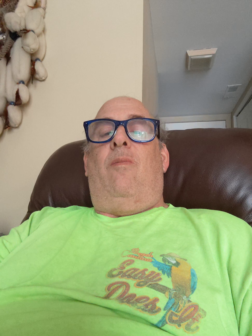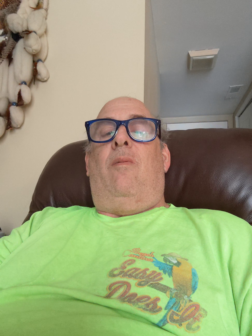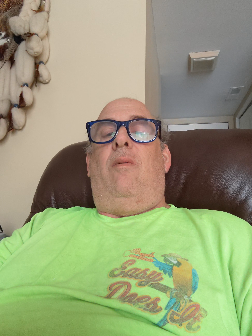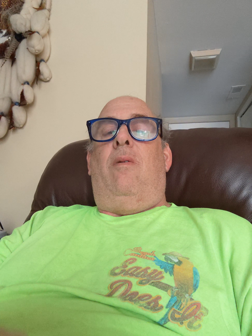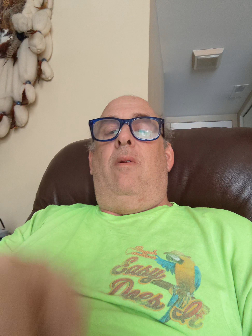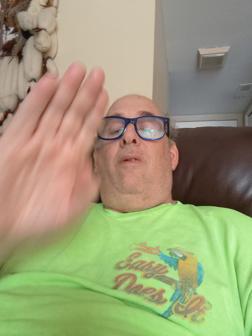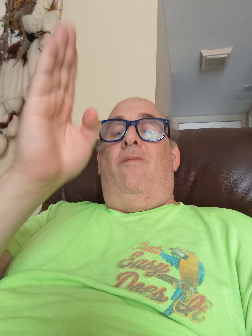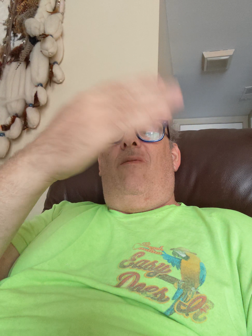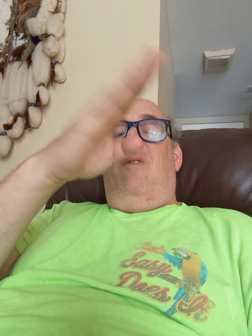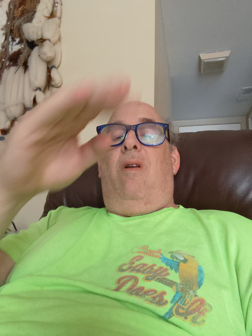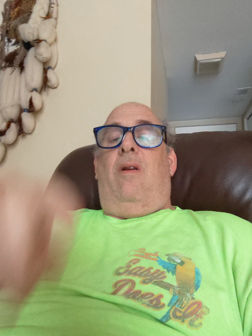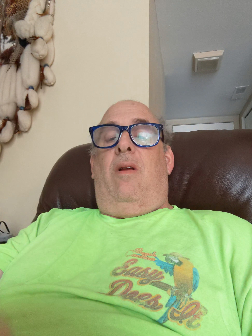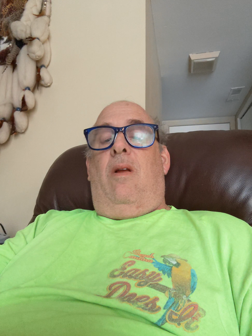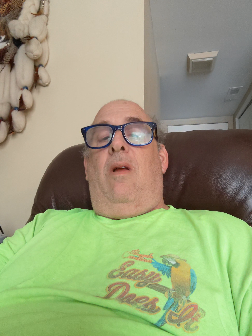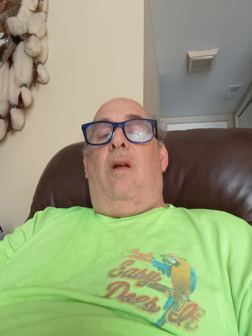flag